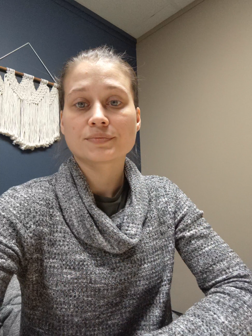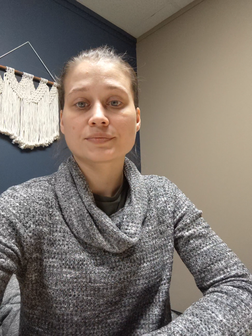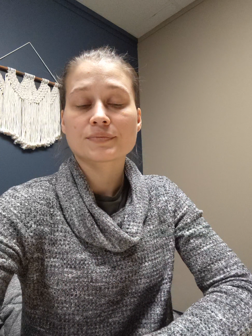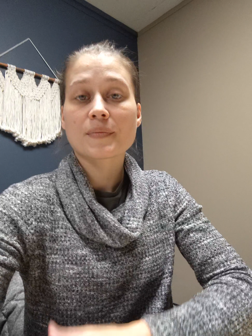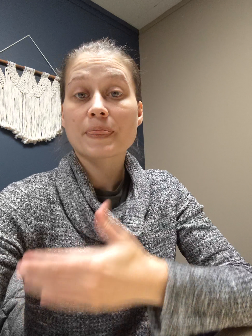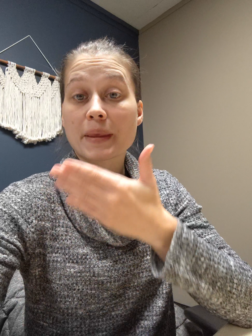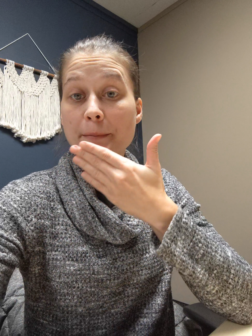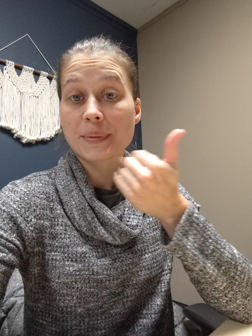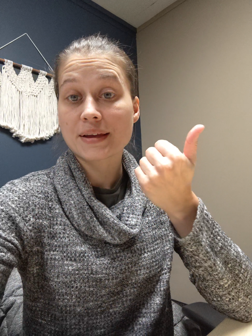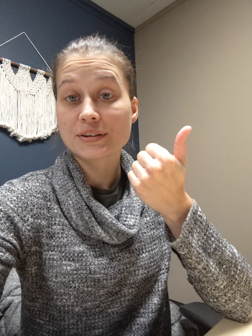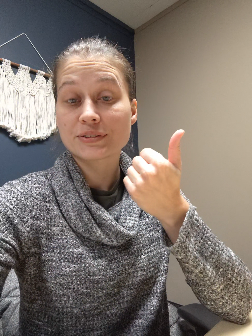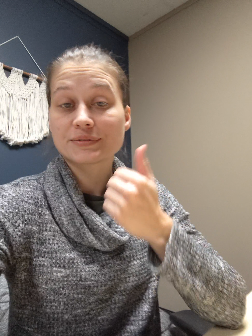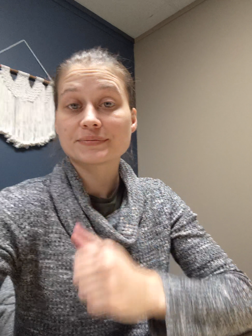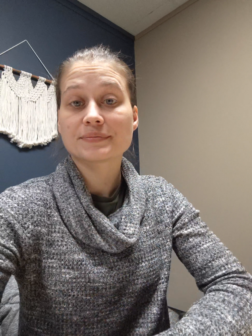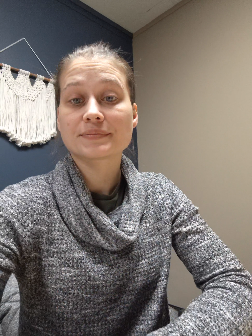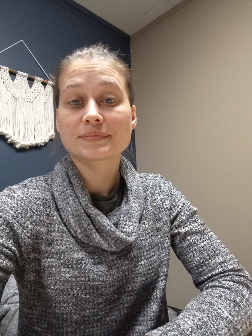better